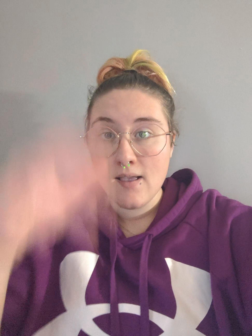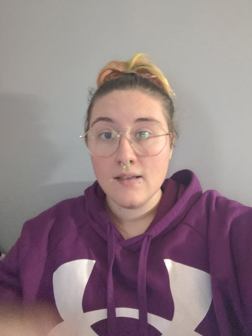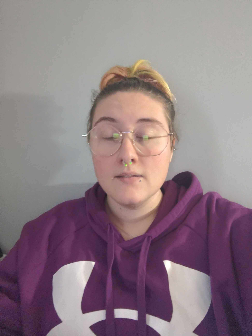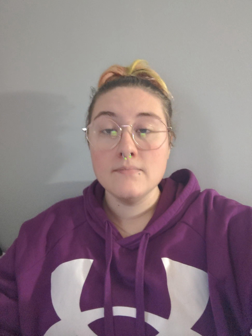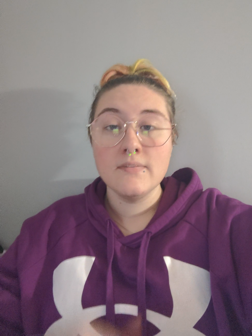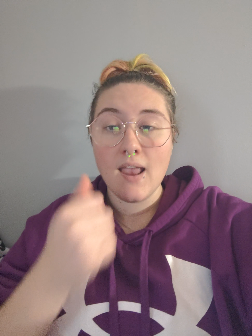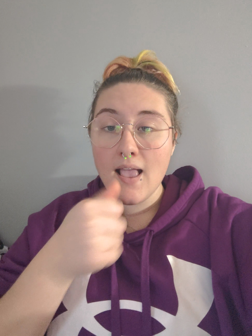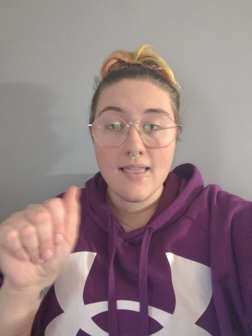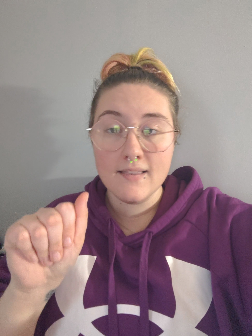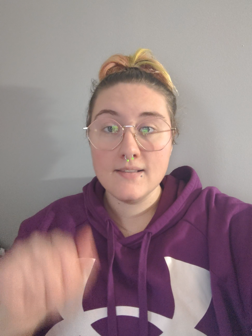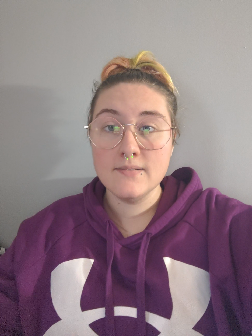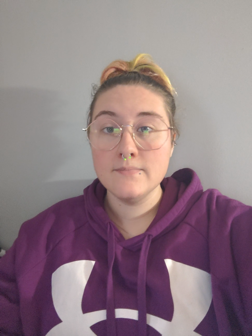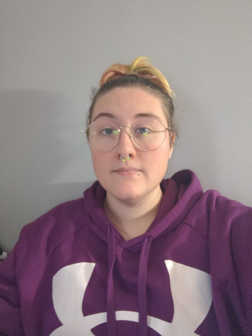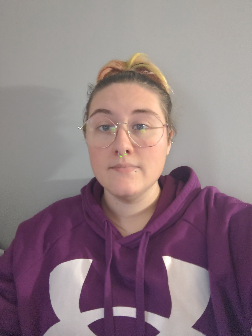any